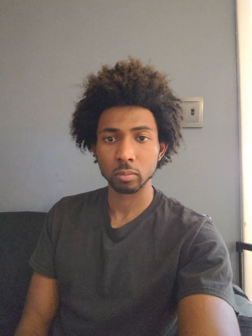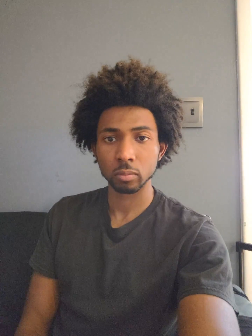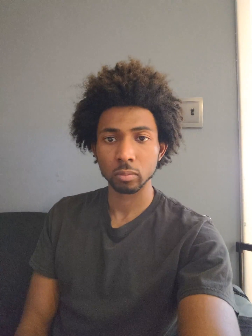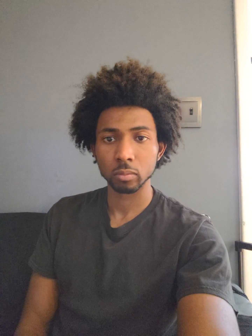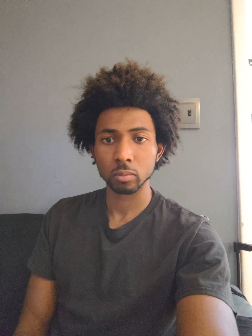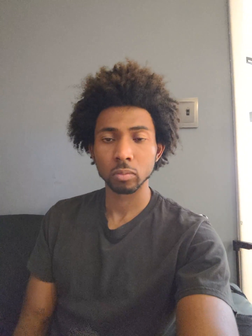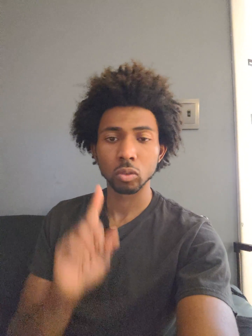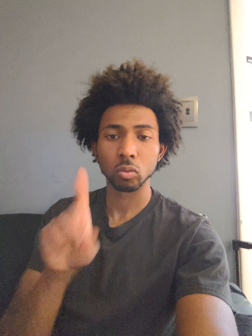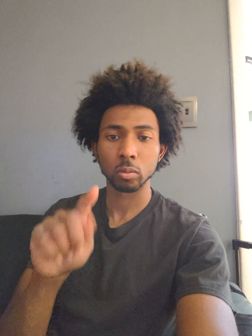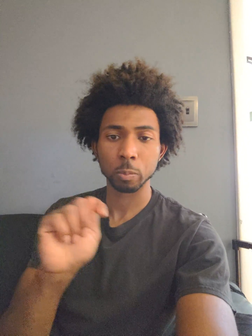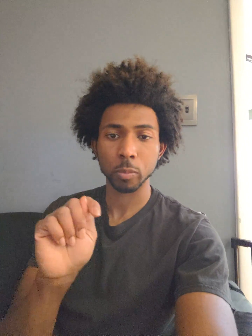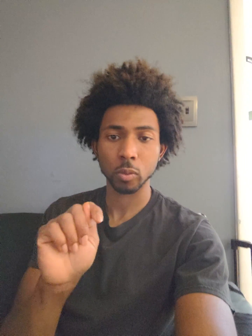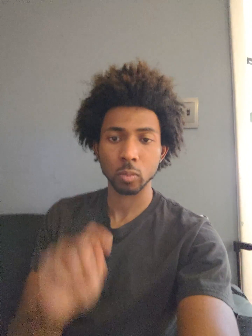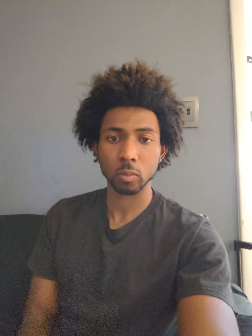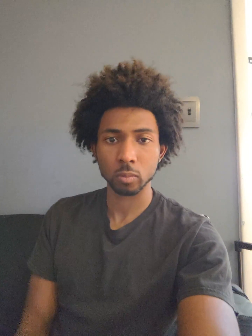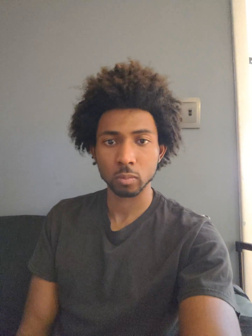go potty